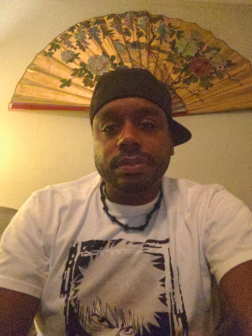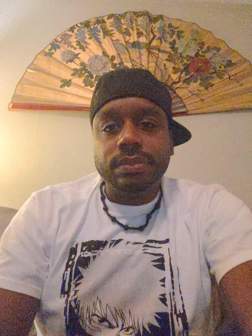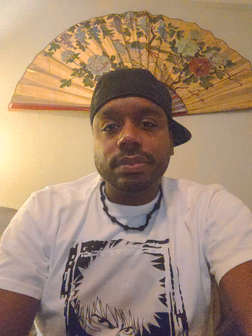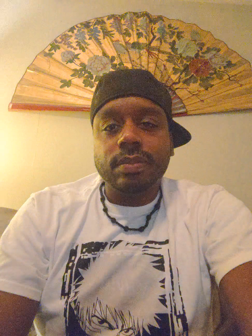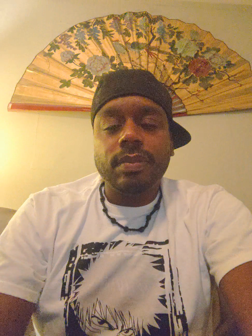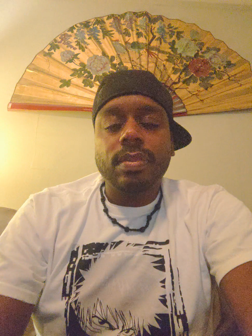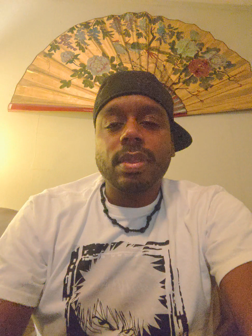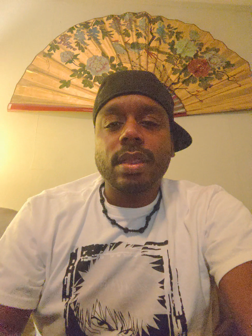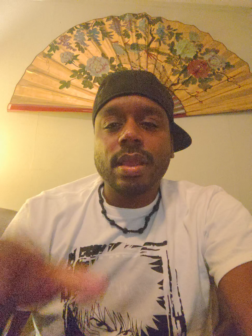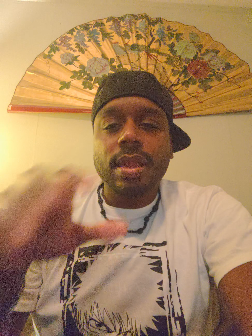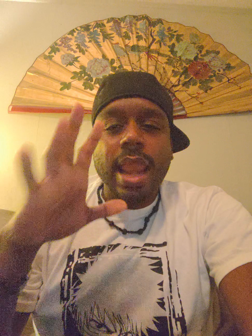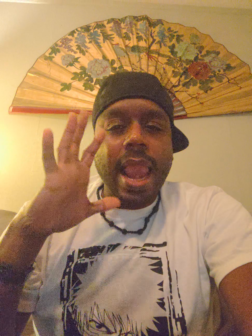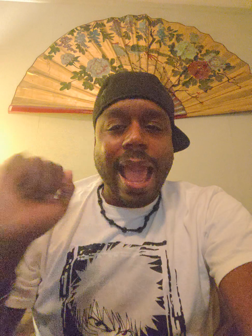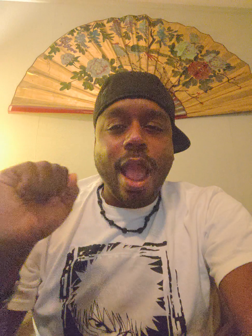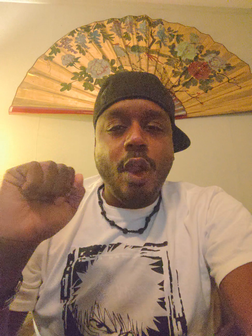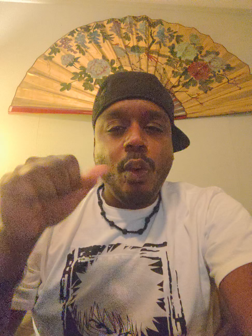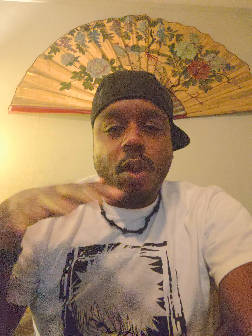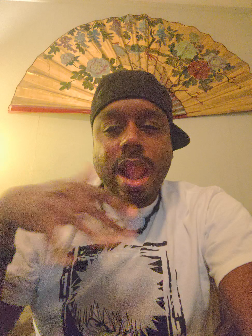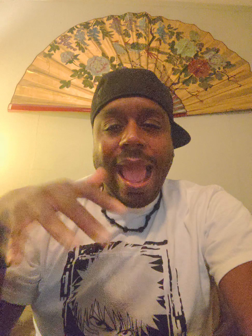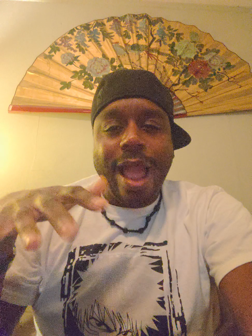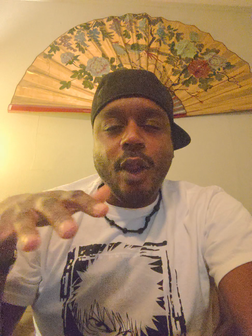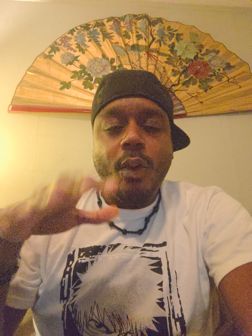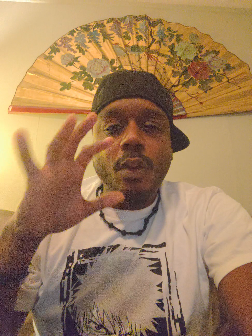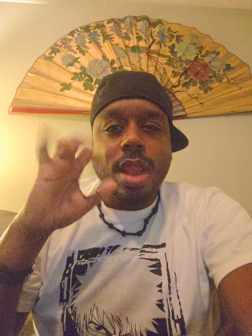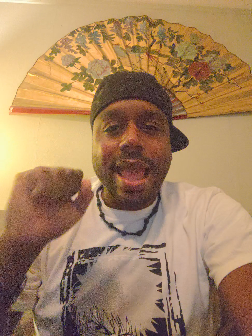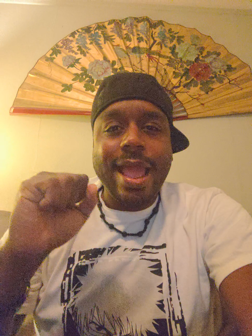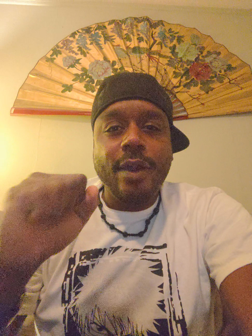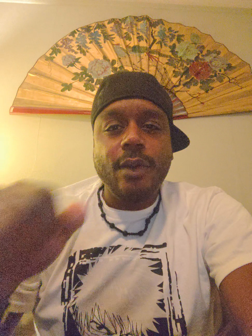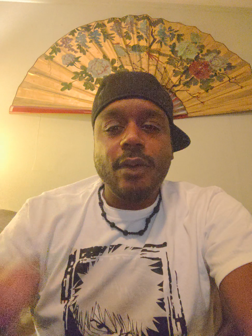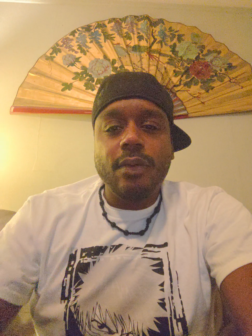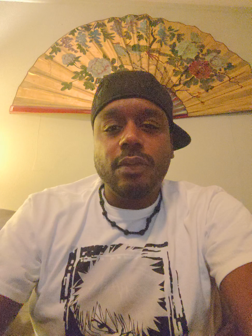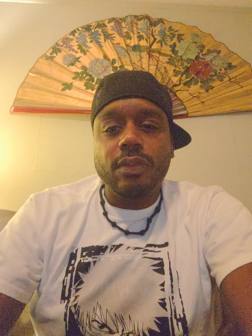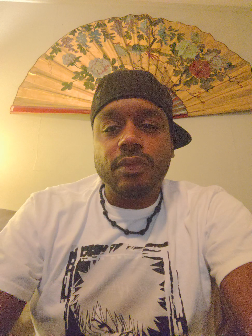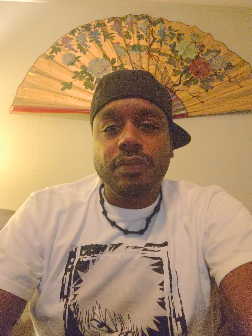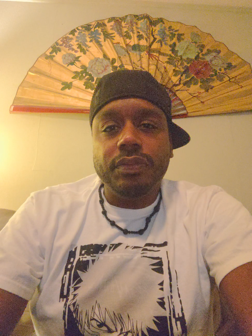loud